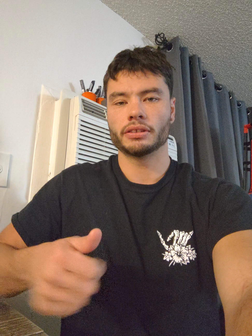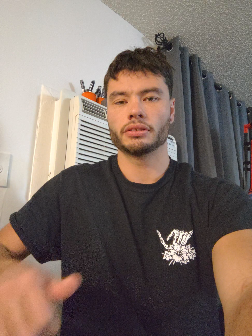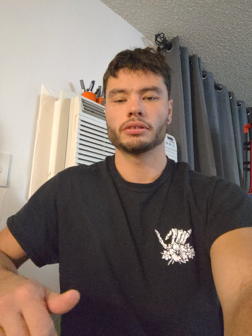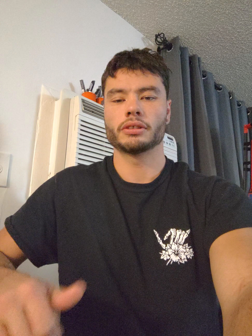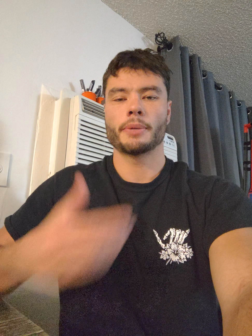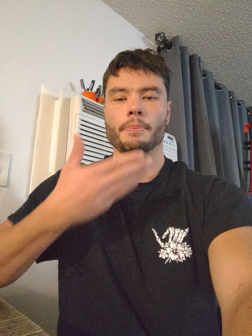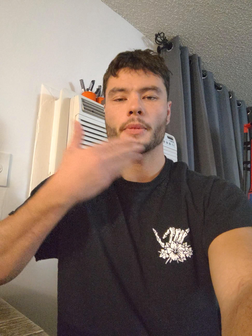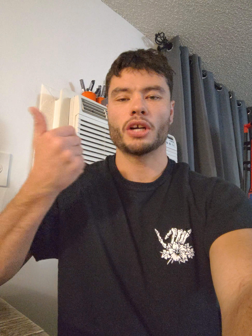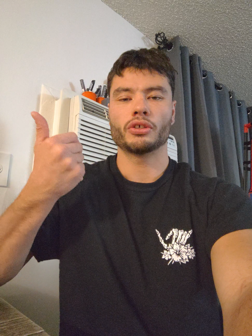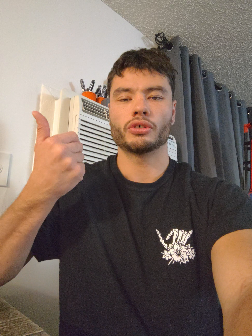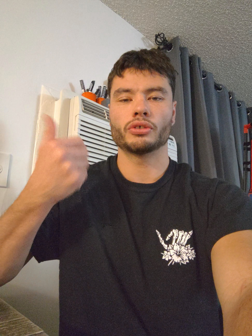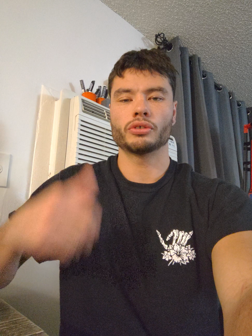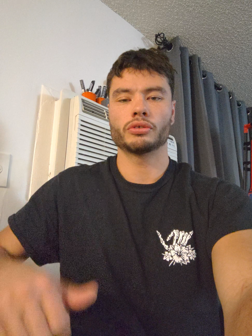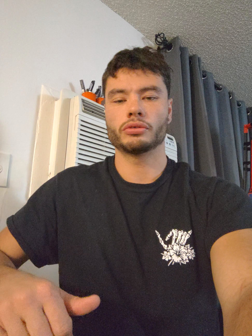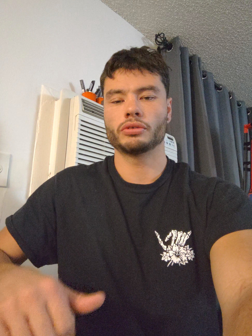better